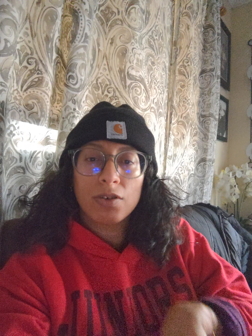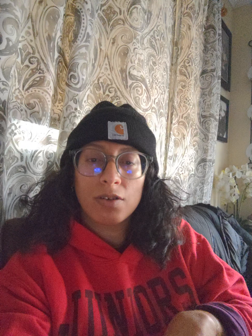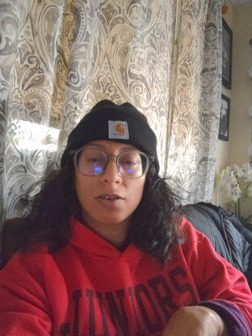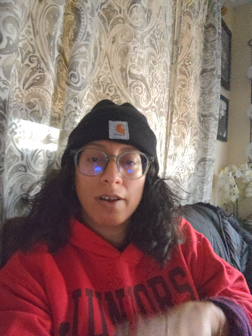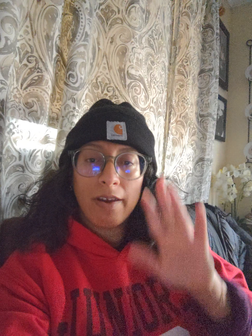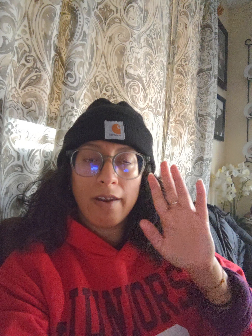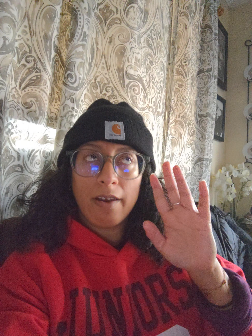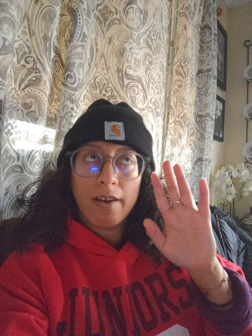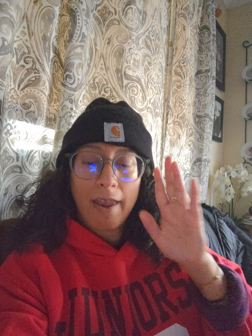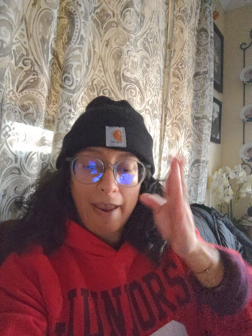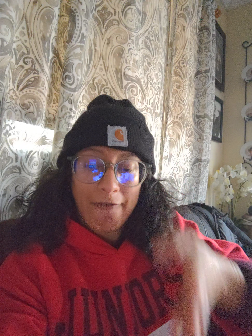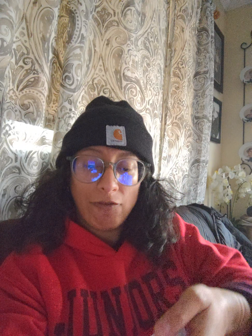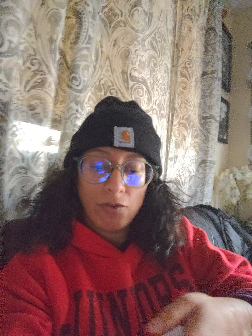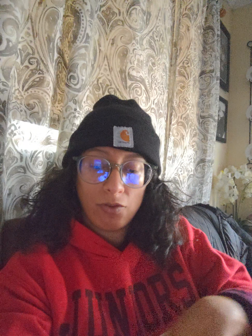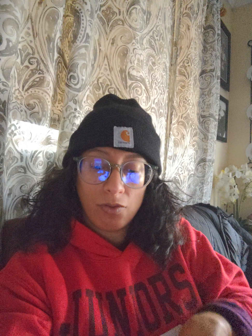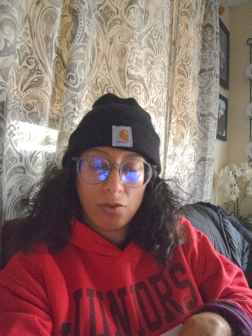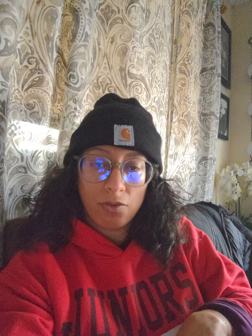after